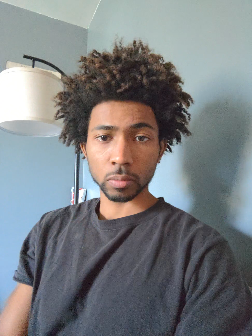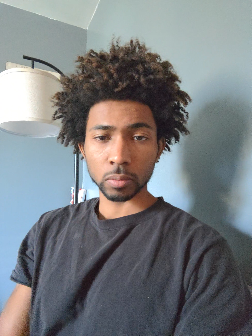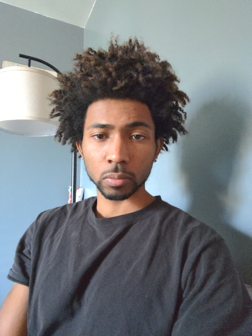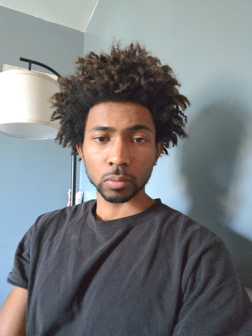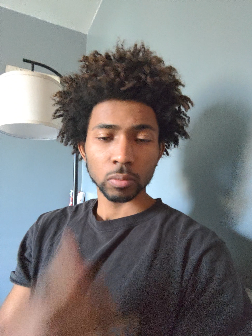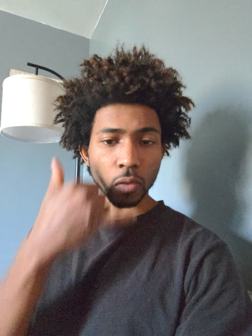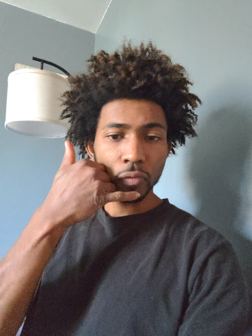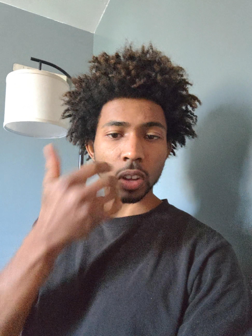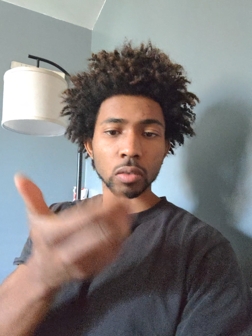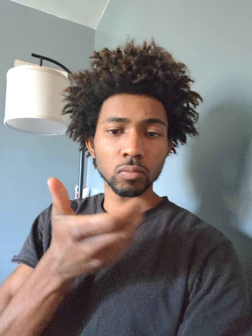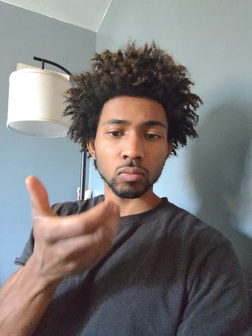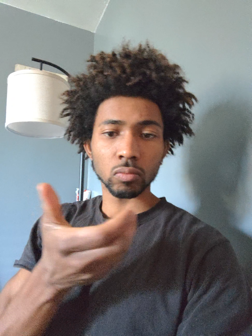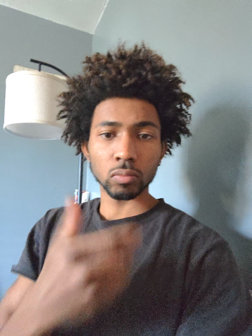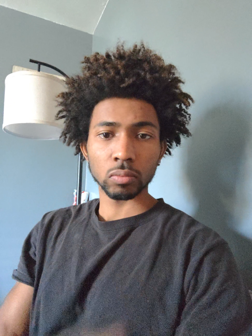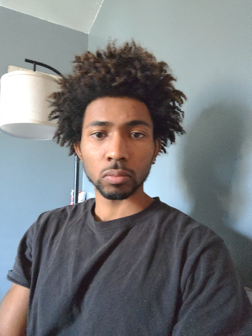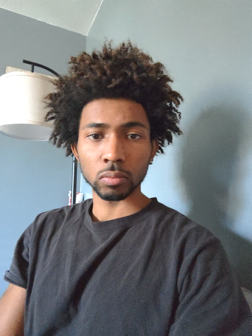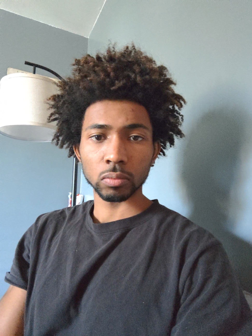call on the phone